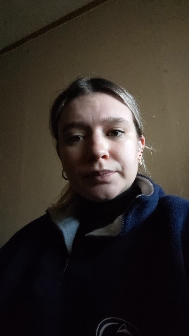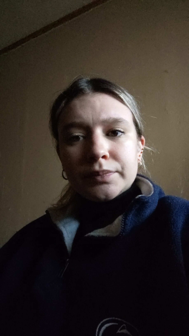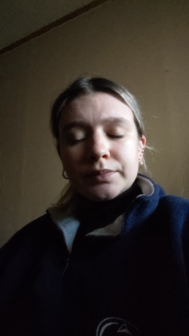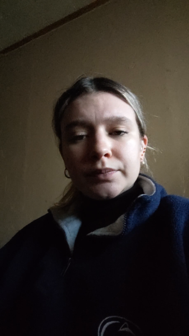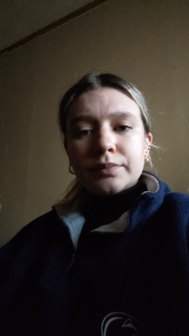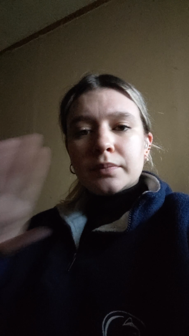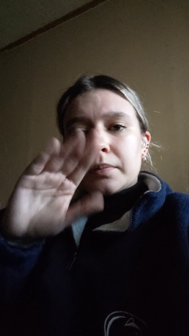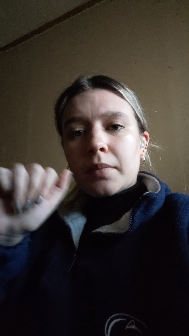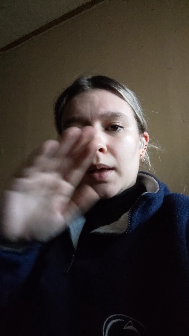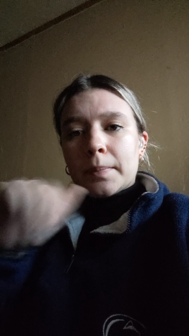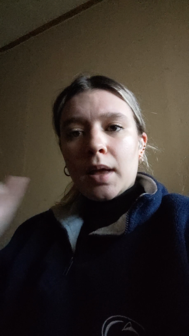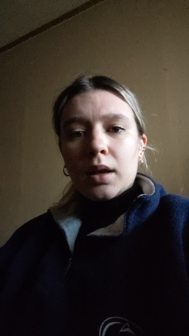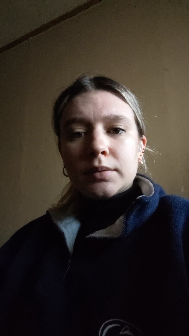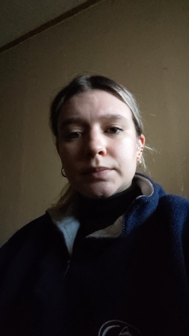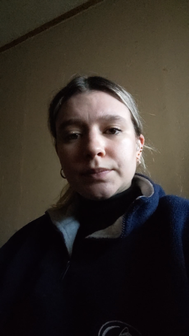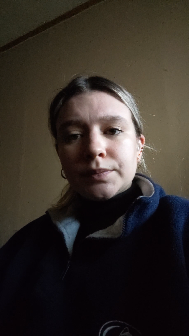baa baa